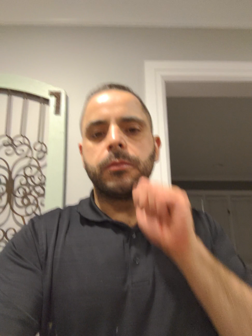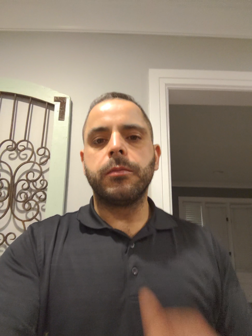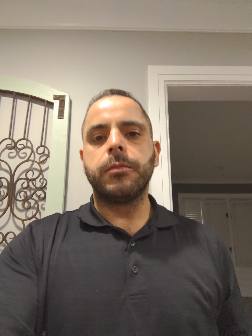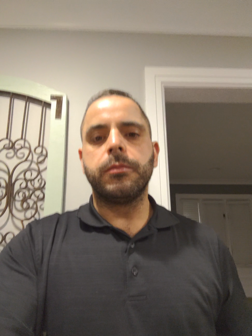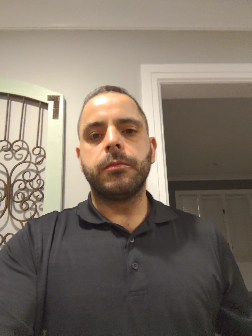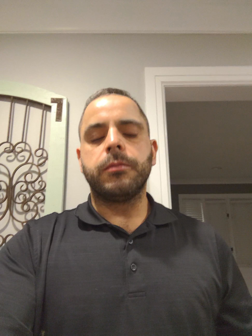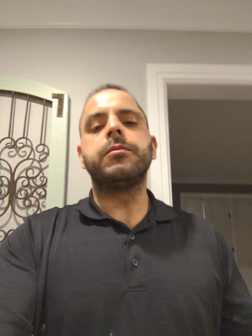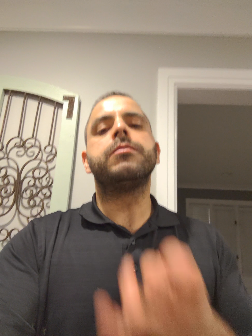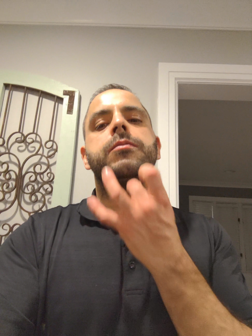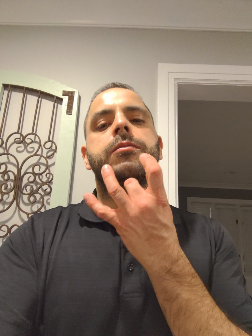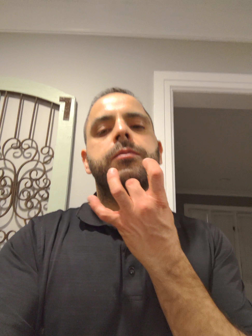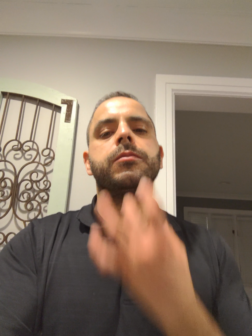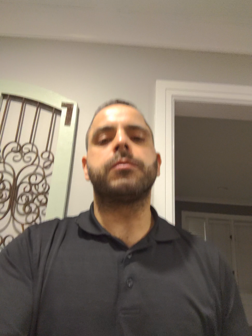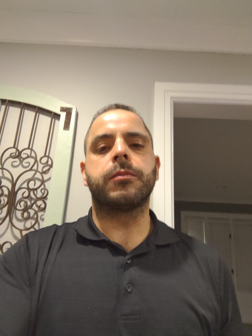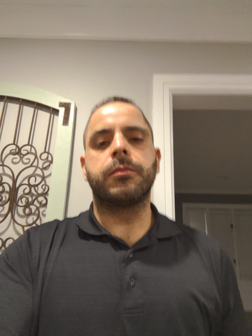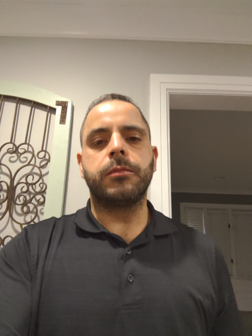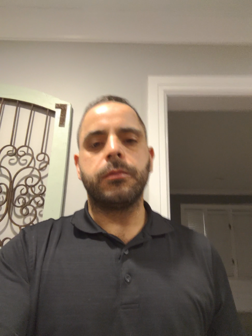lamp